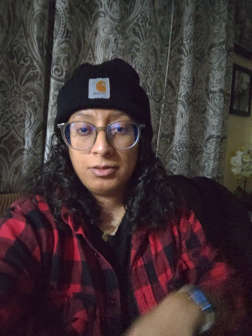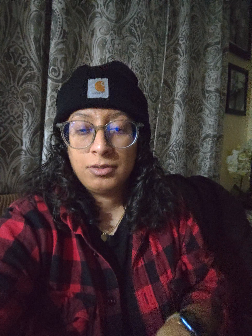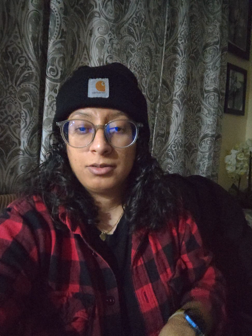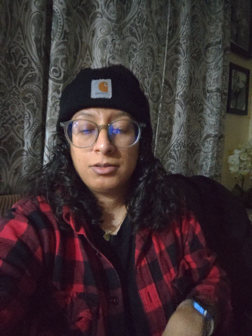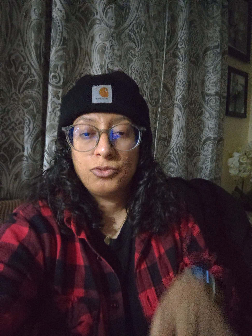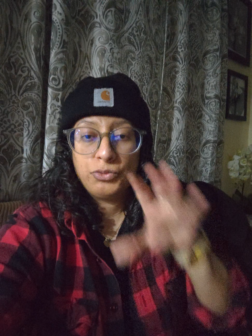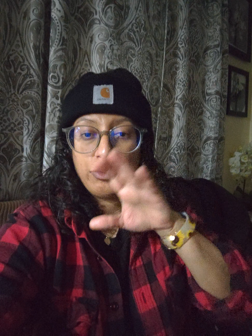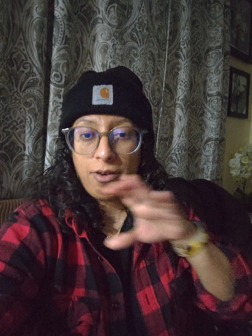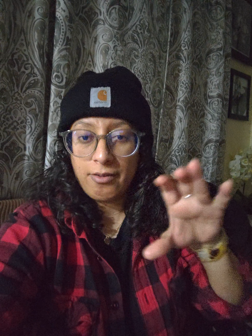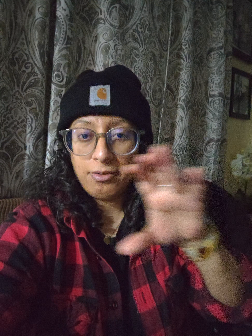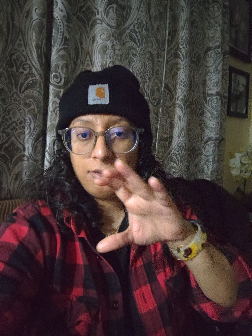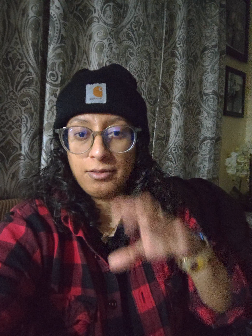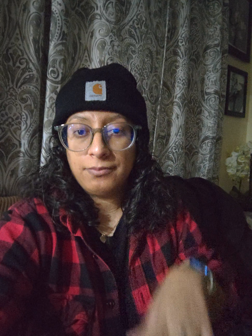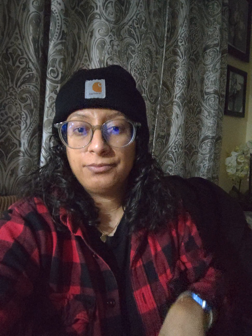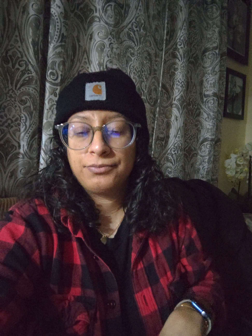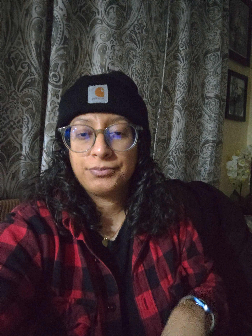chocolate